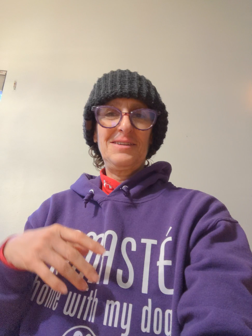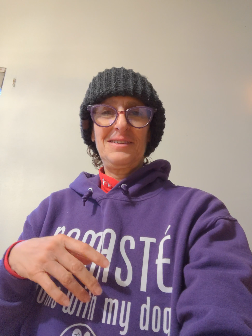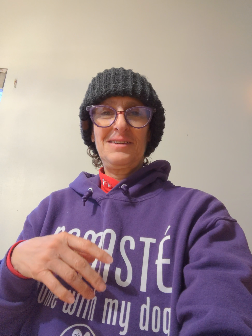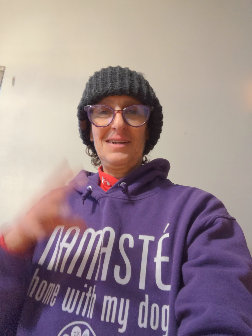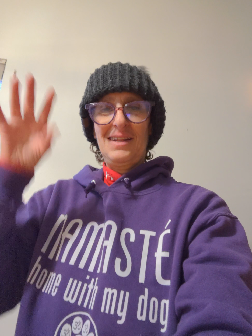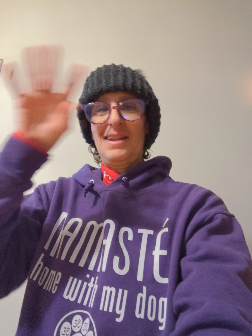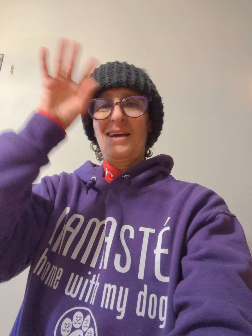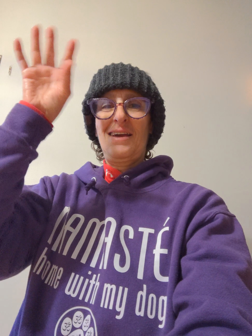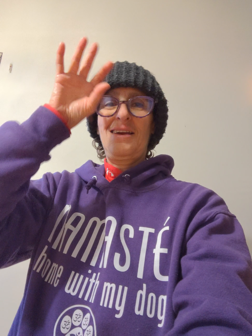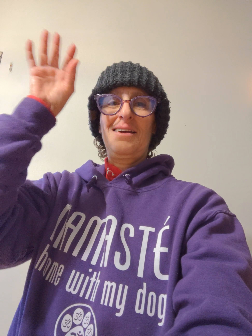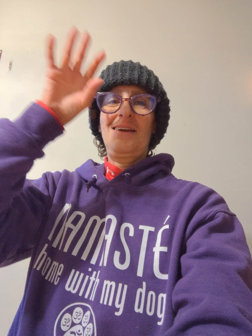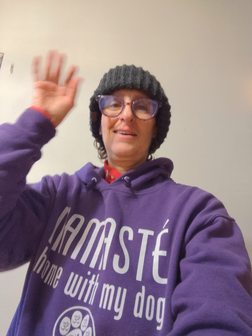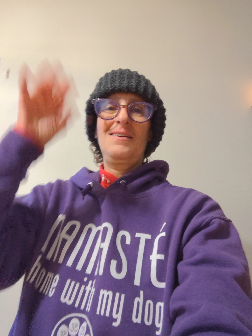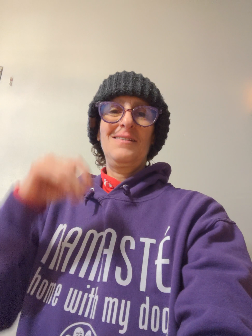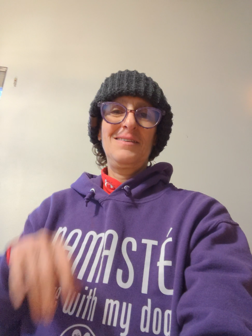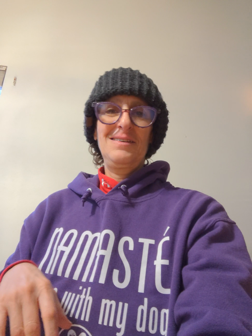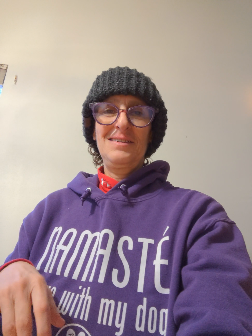cloud